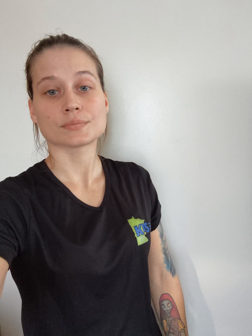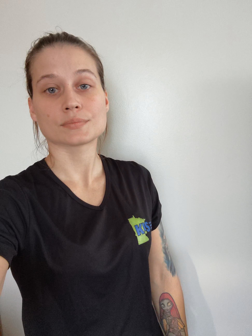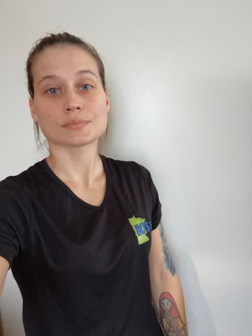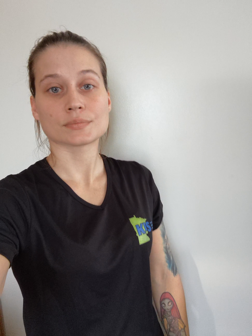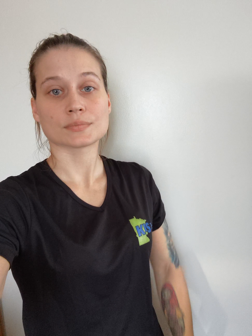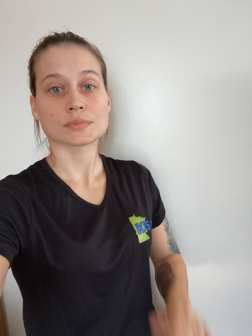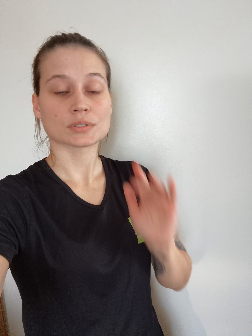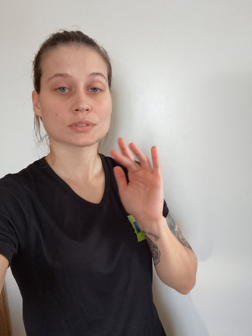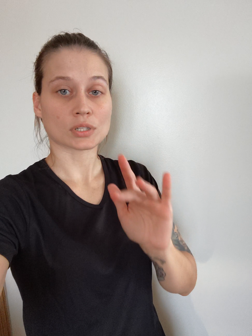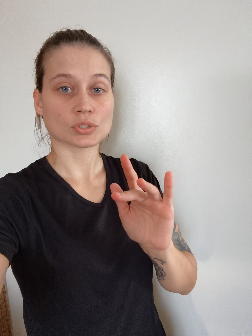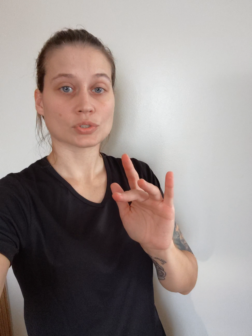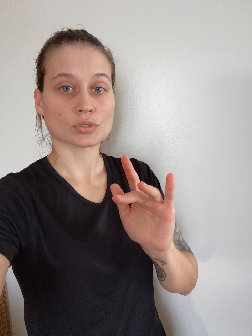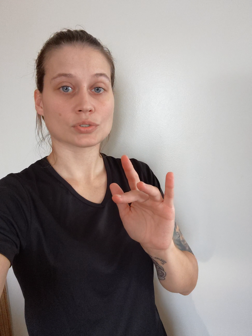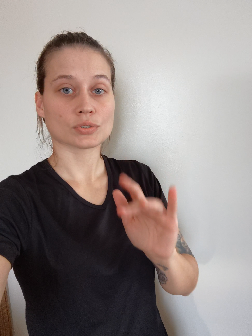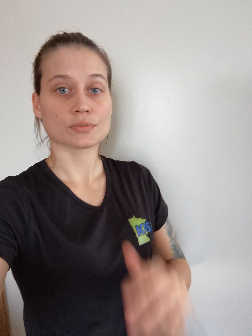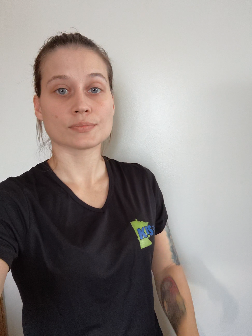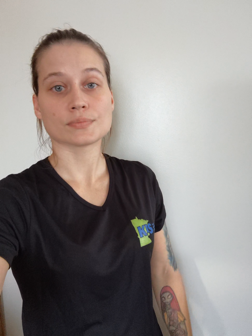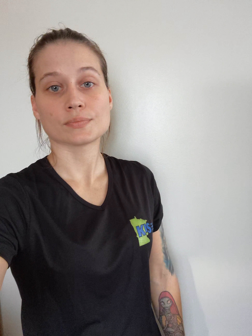touch